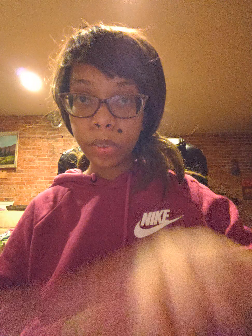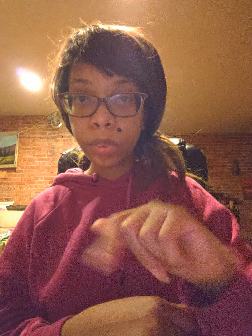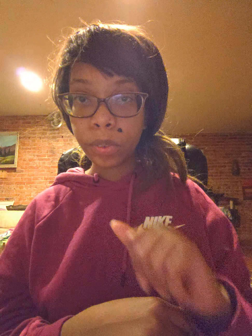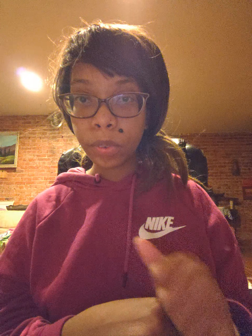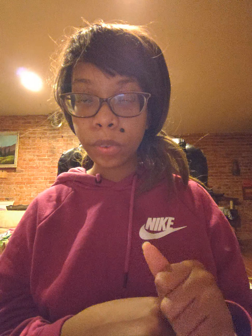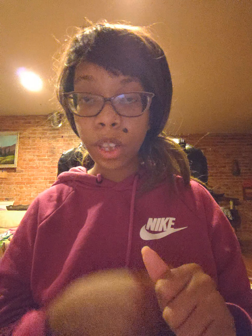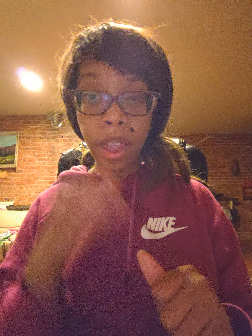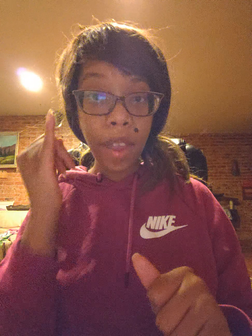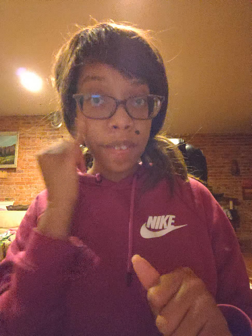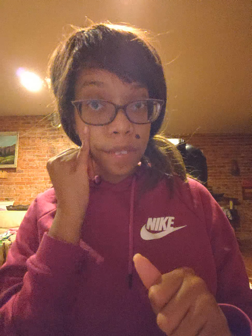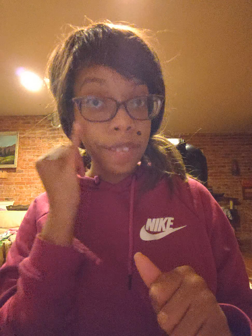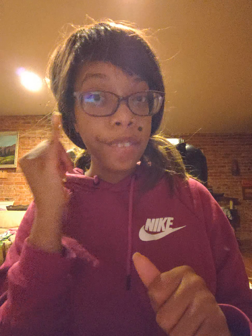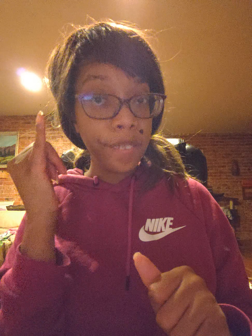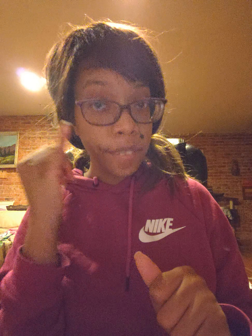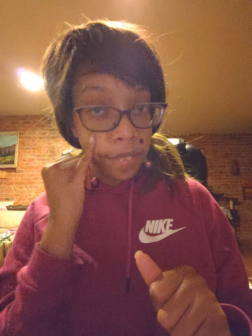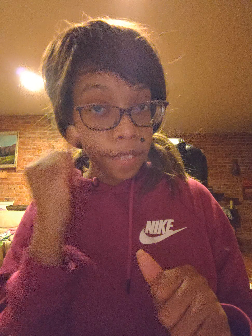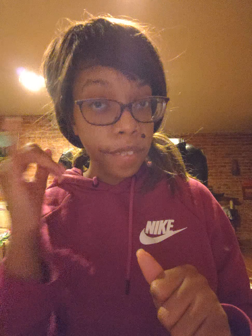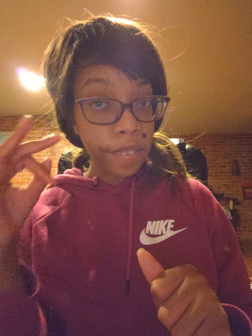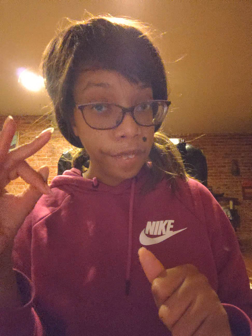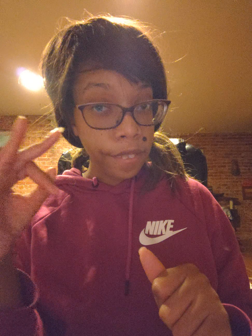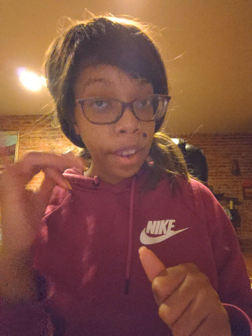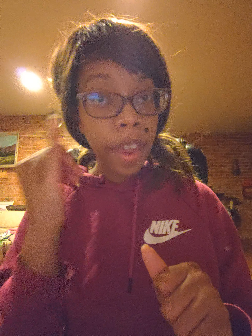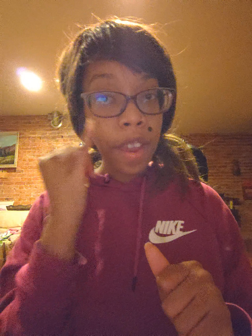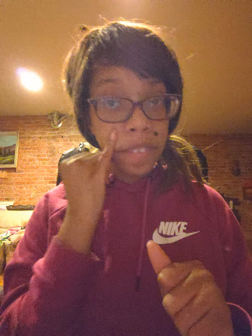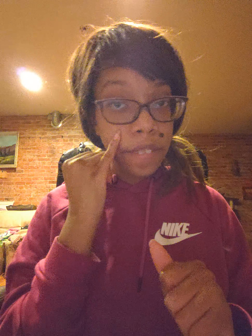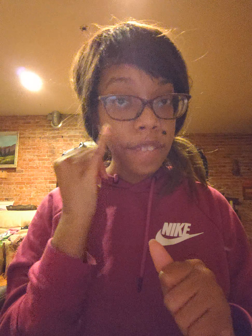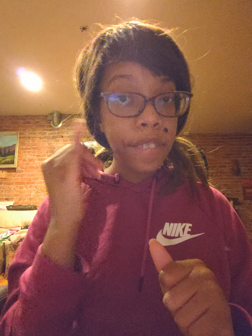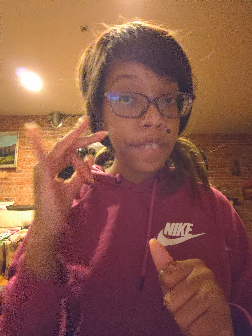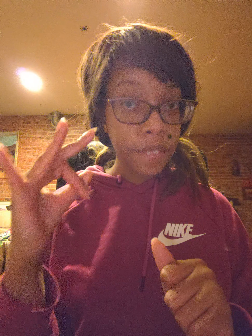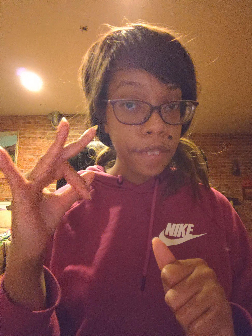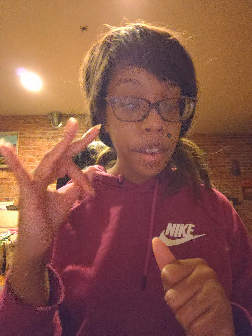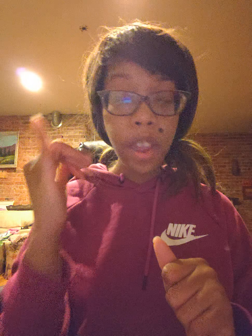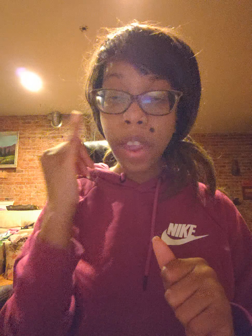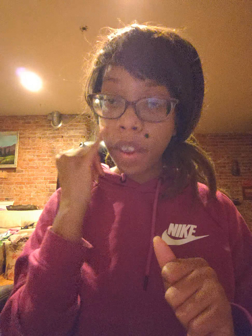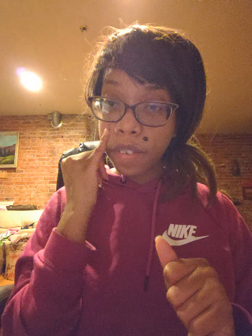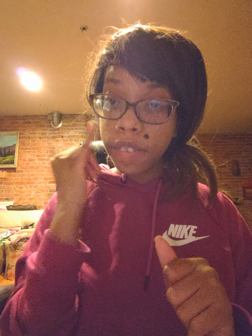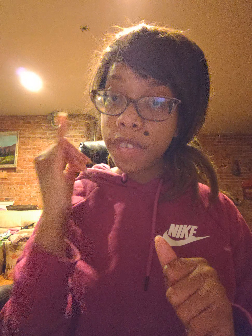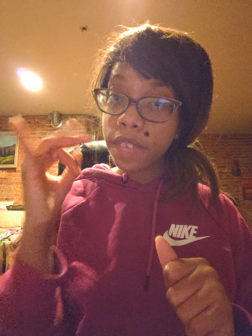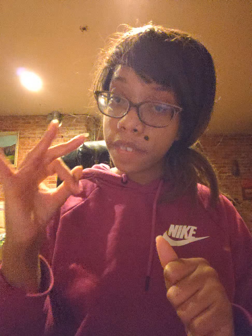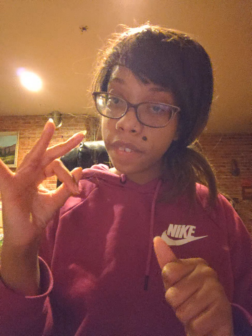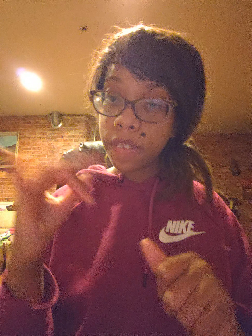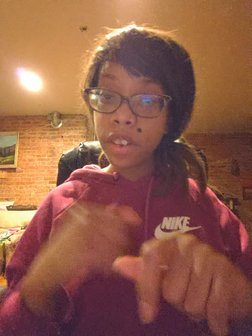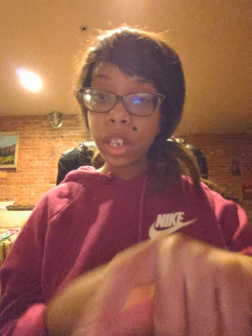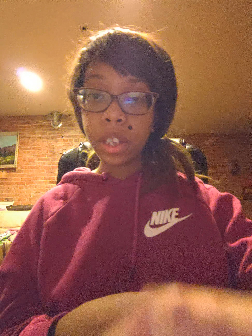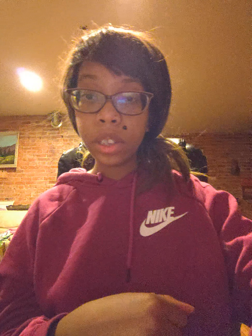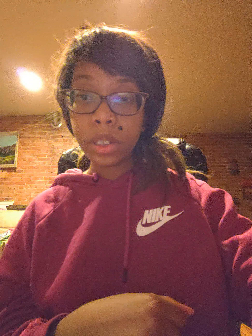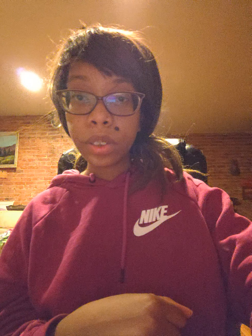if